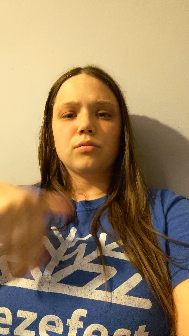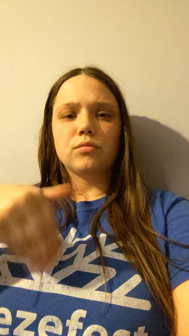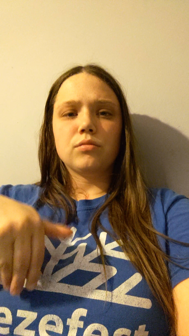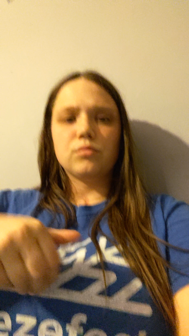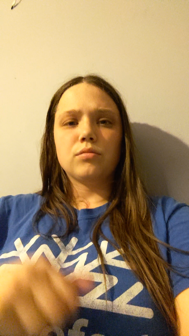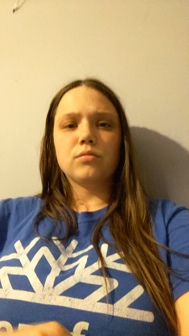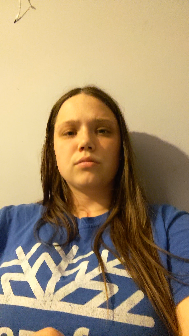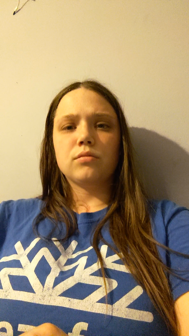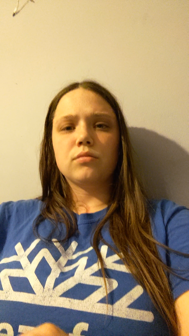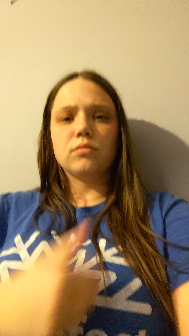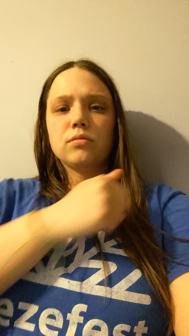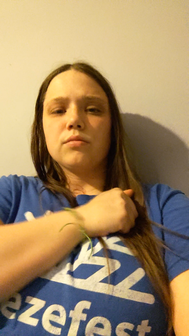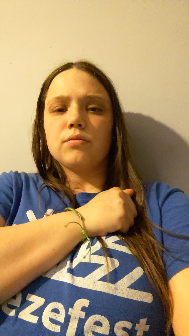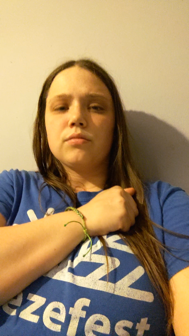hug